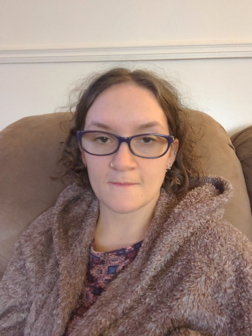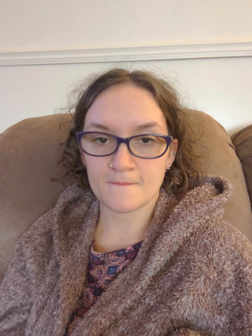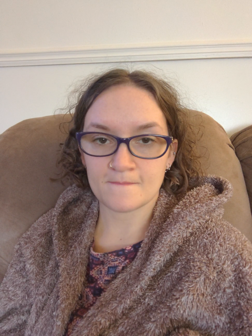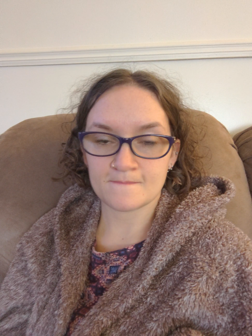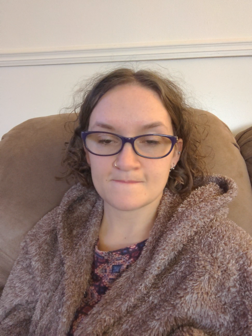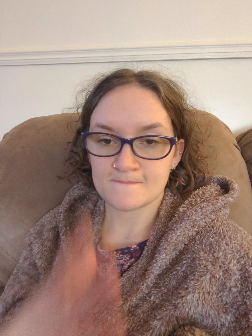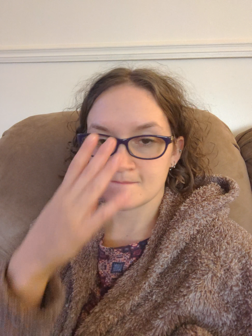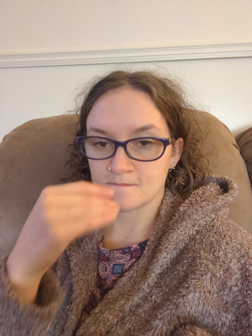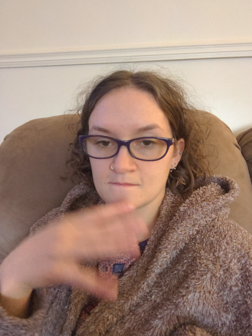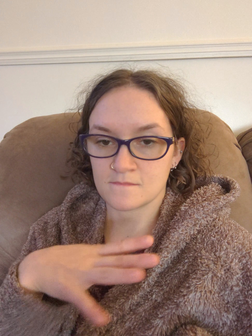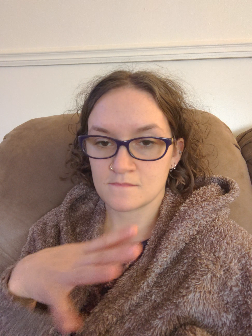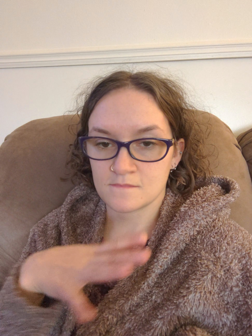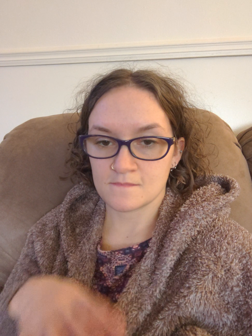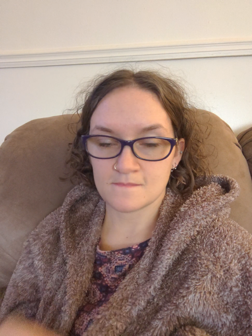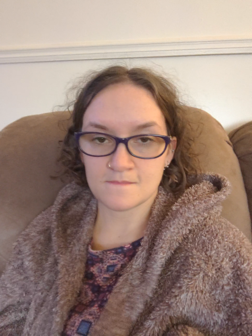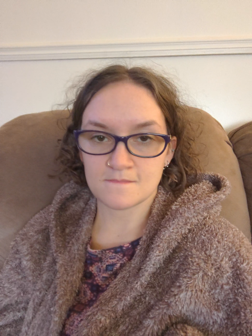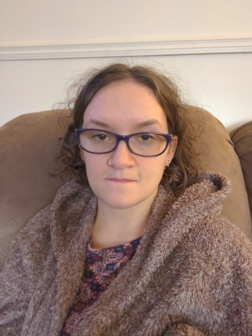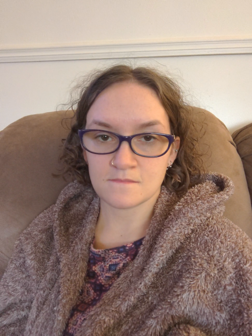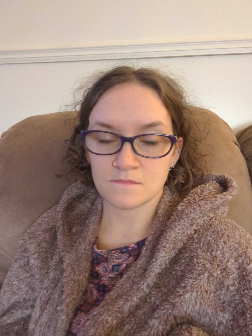pajamas